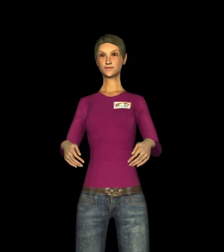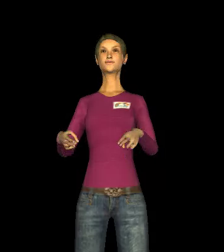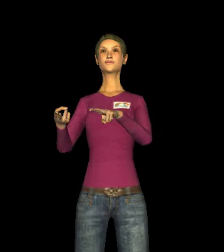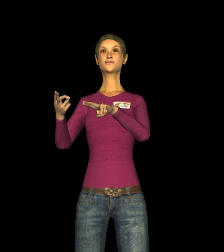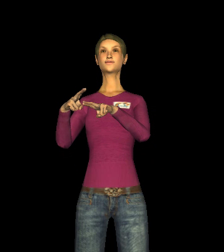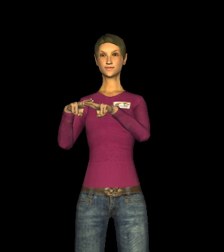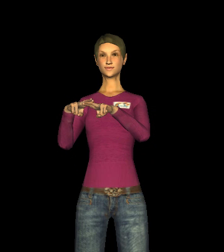موت